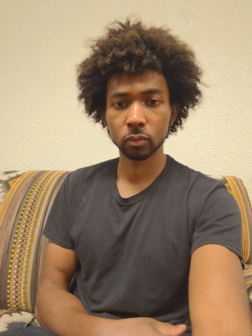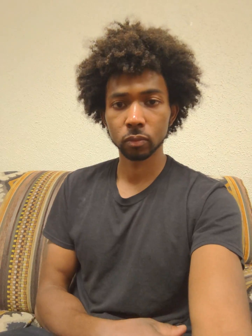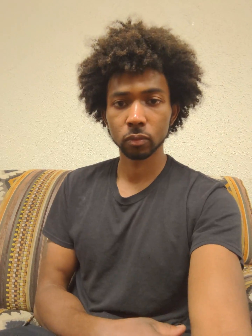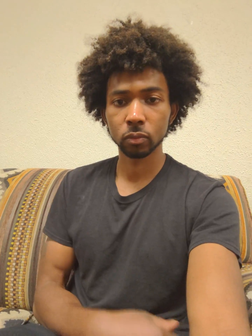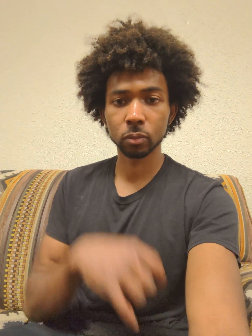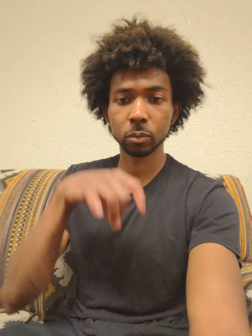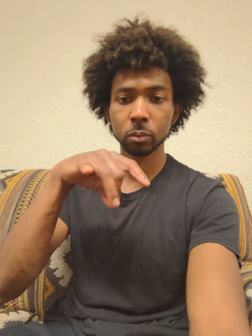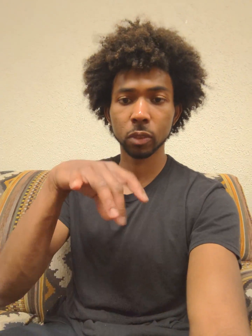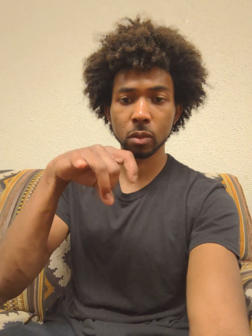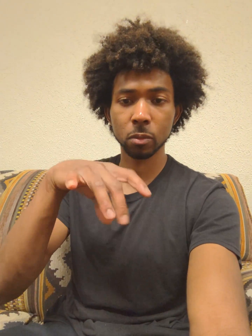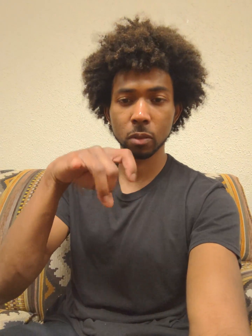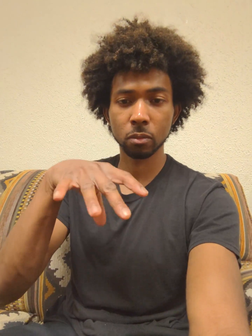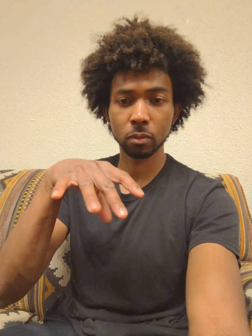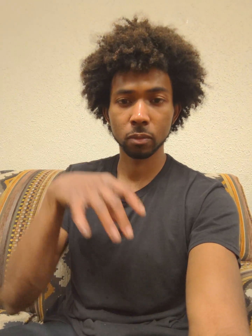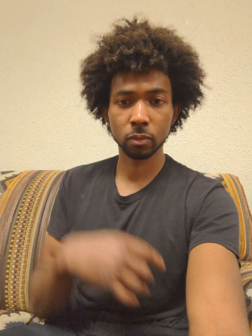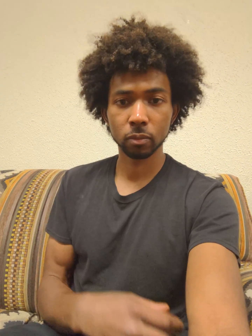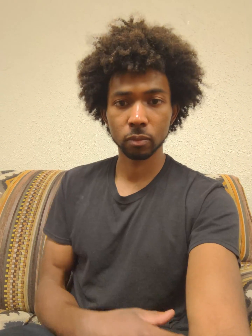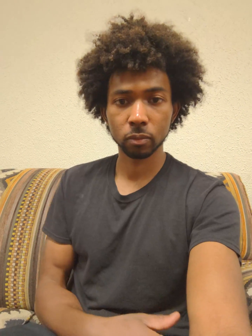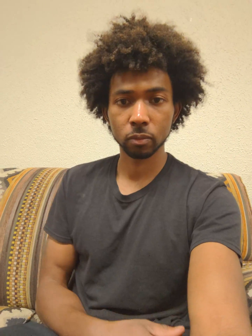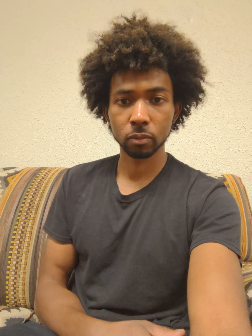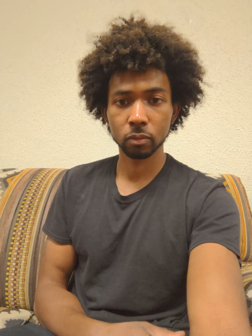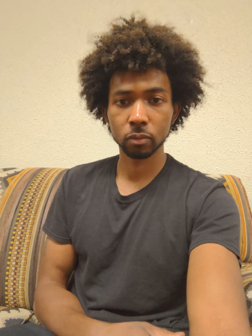pumpkin